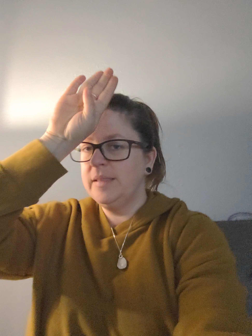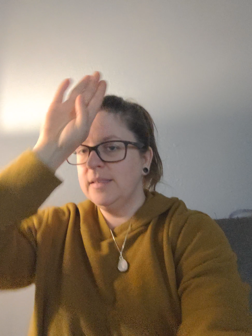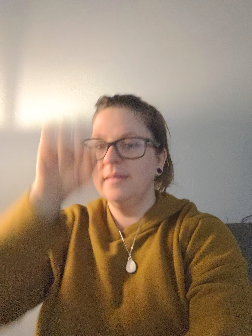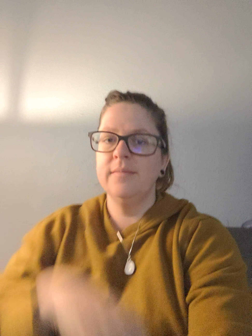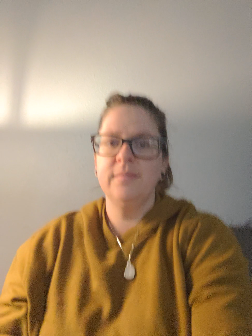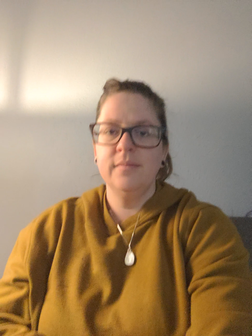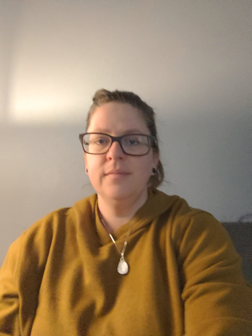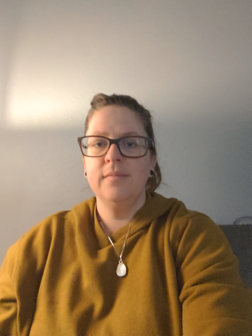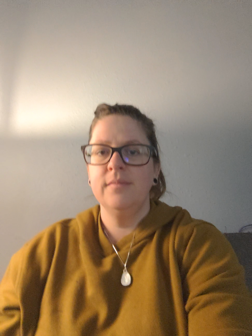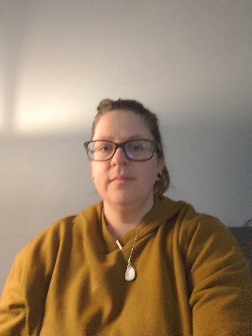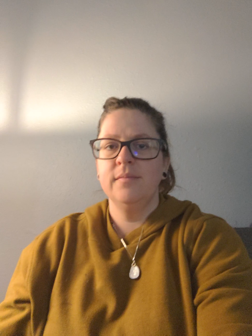fireman